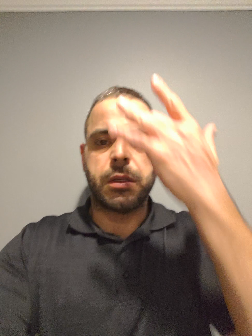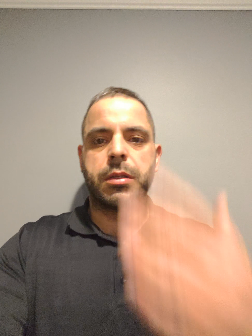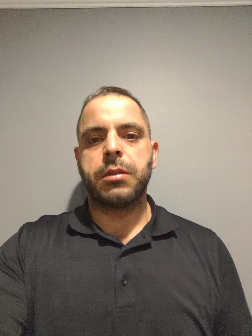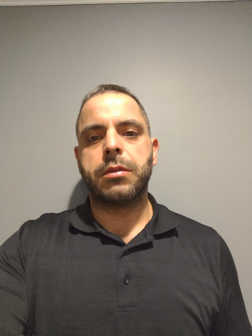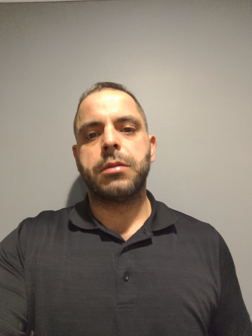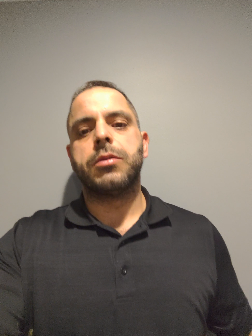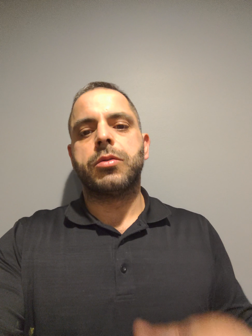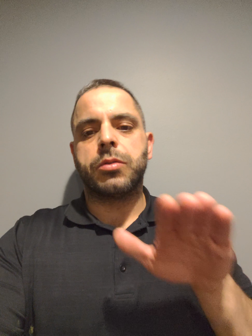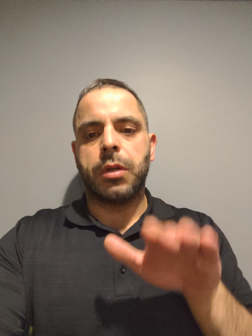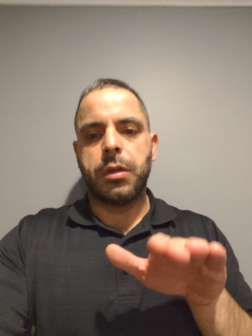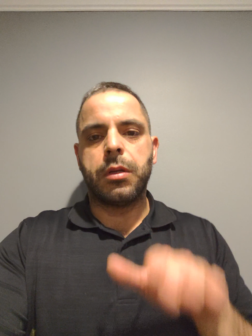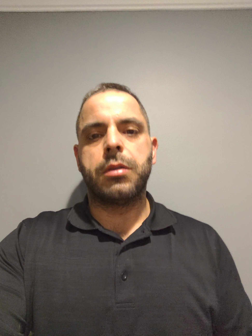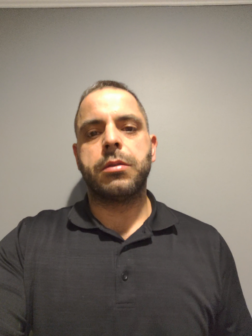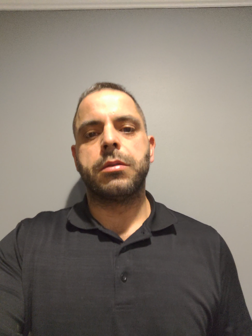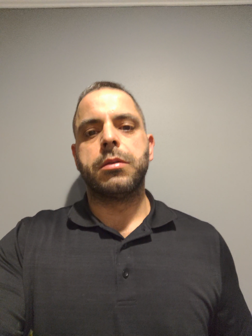child